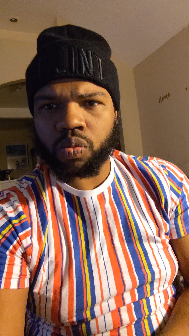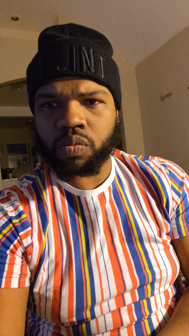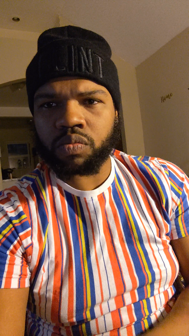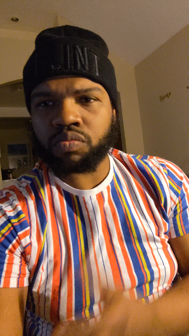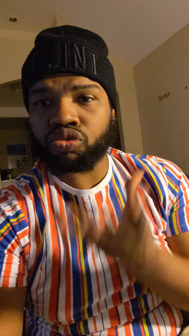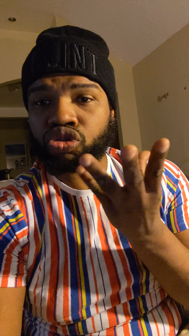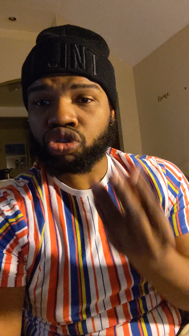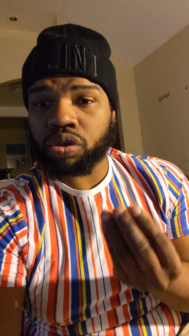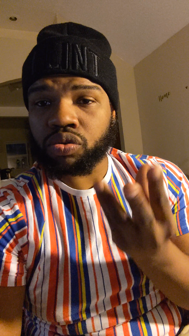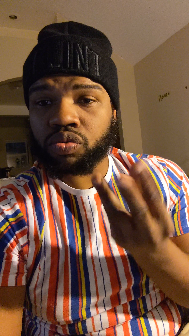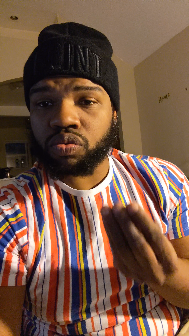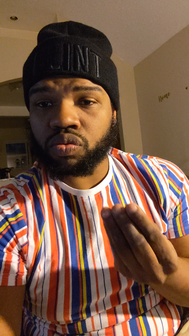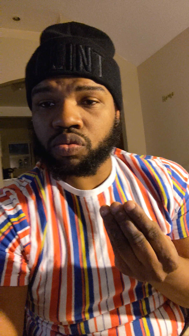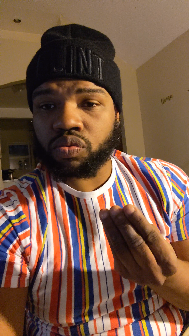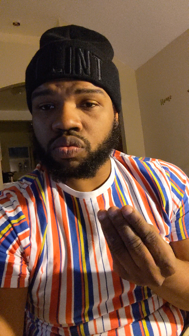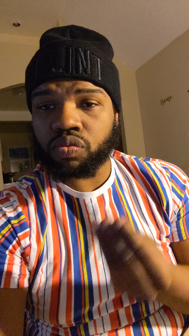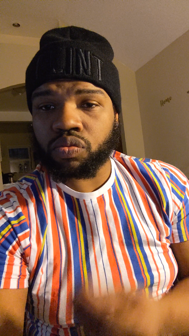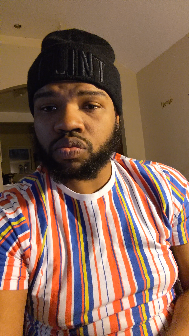gentle